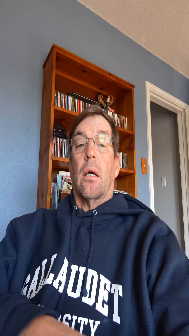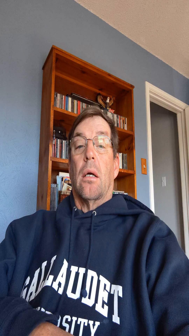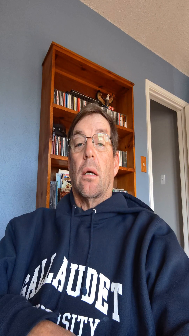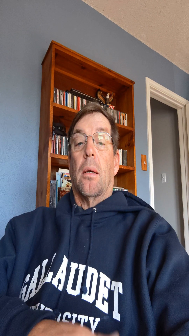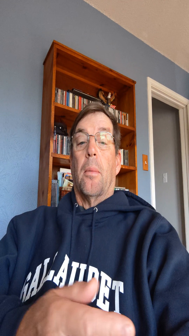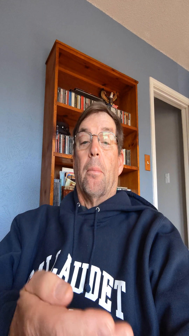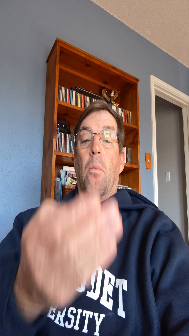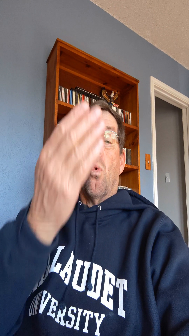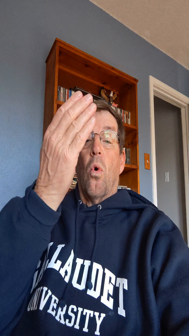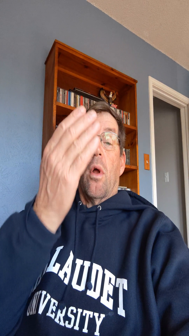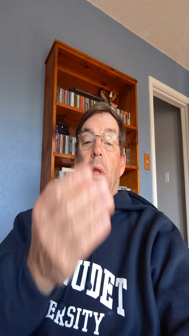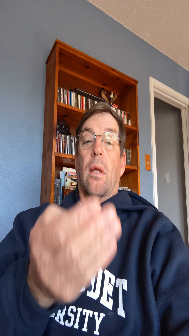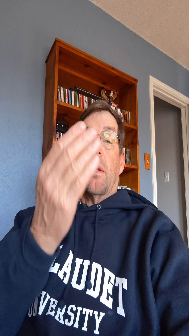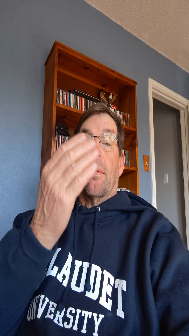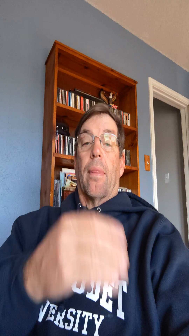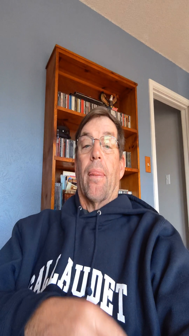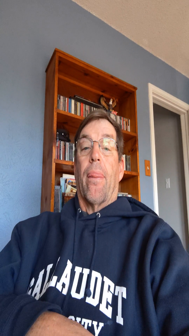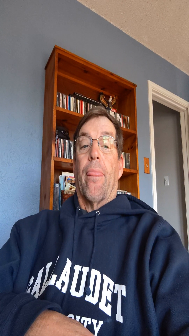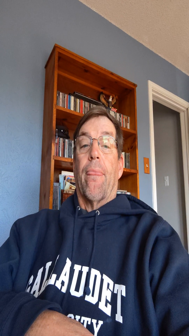morning